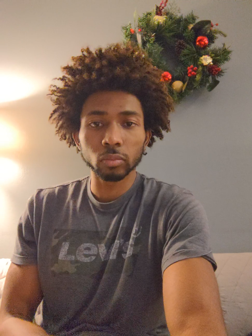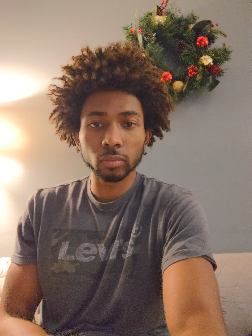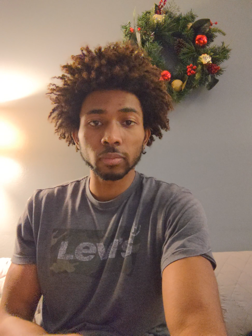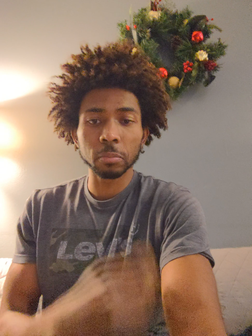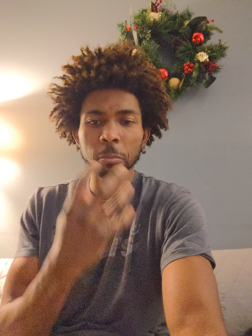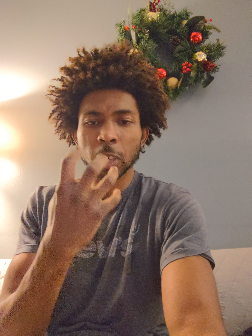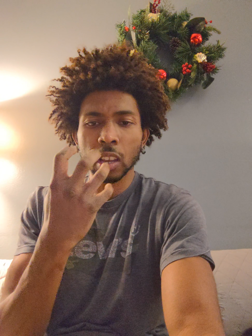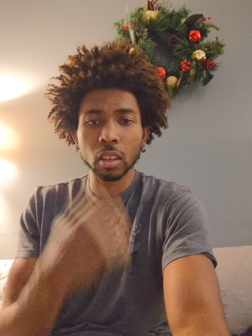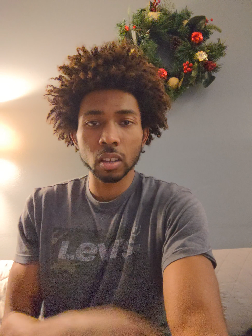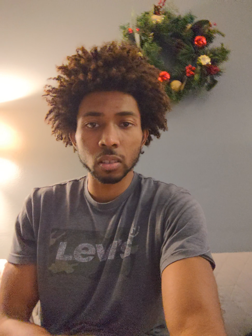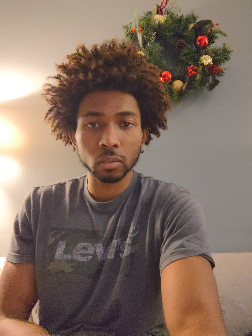mad